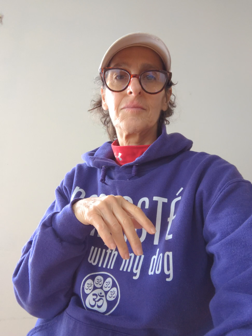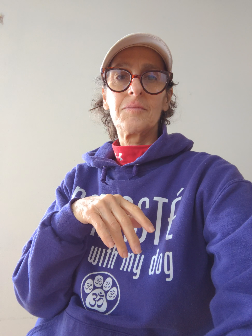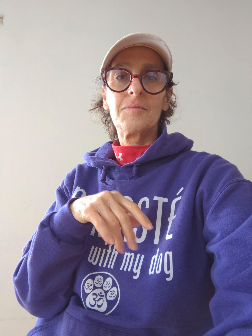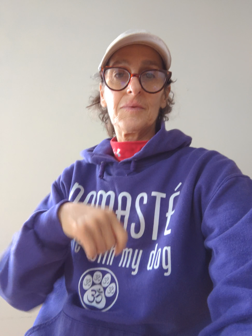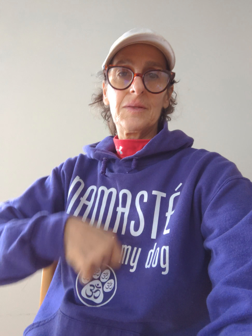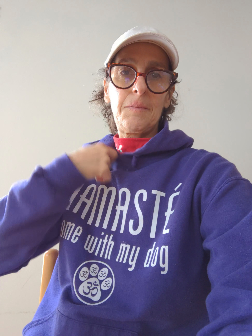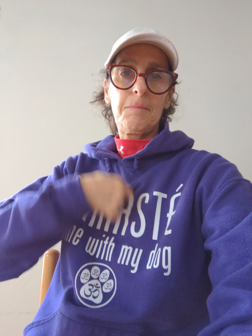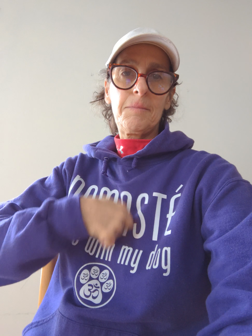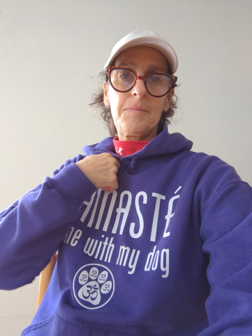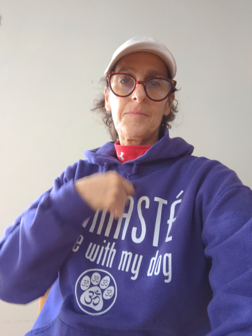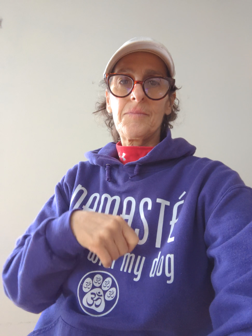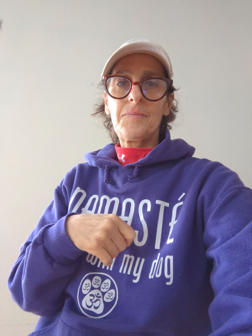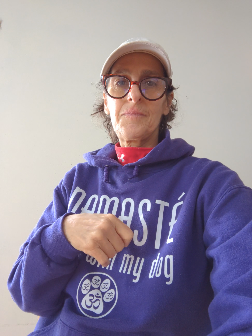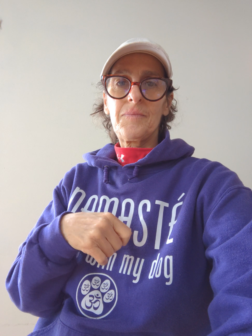zipper